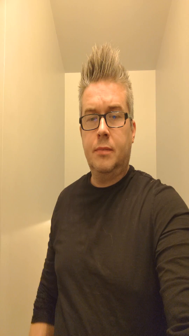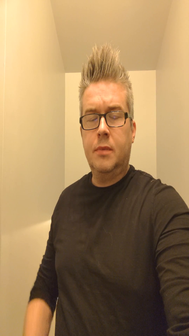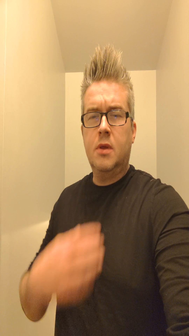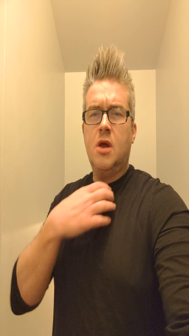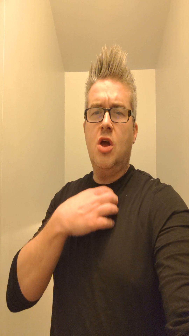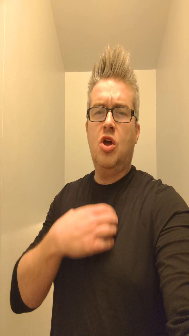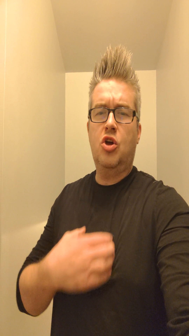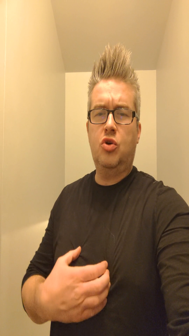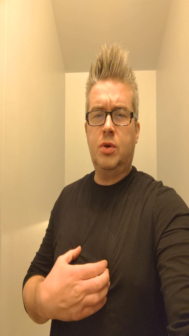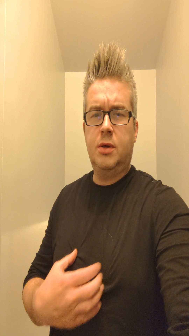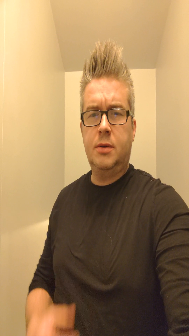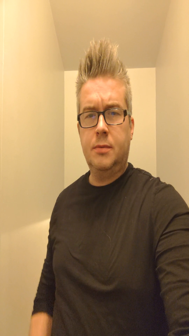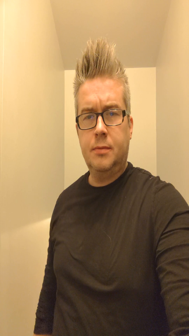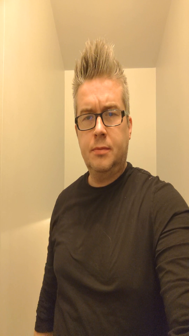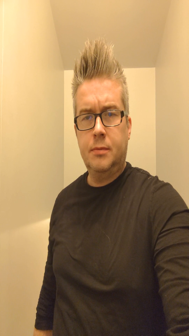hungry